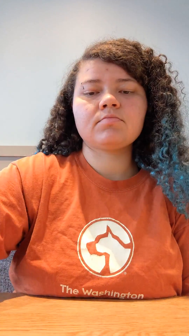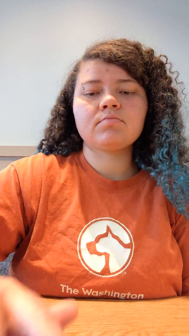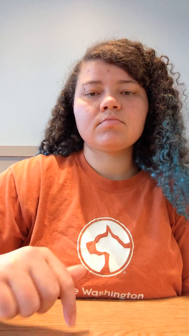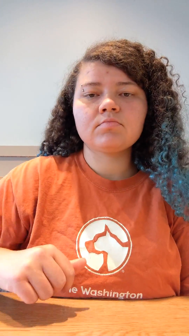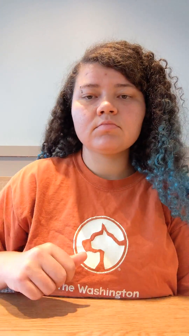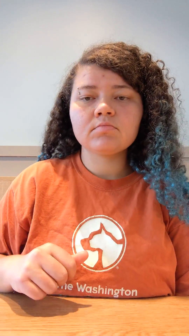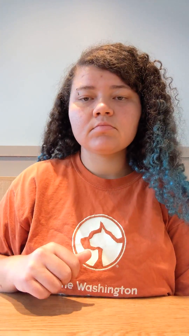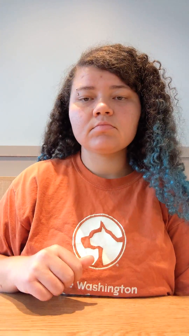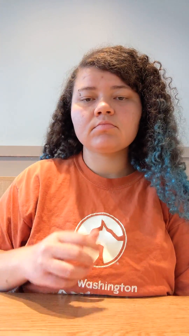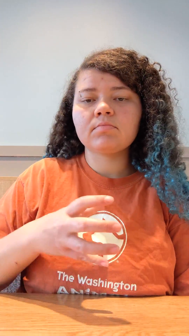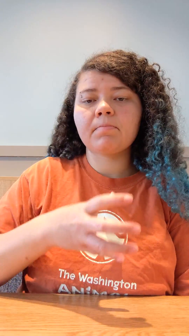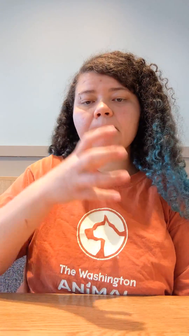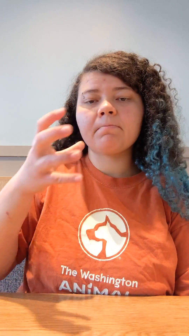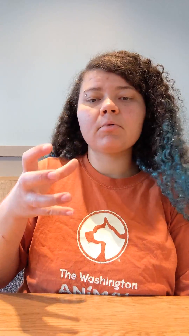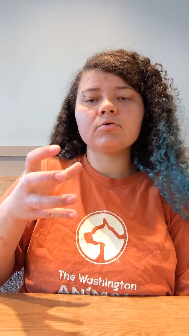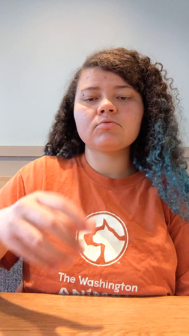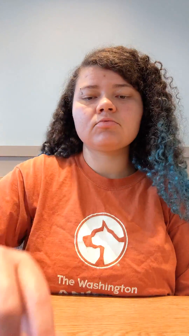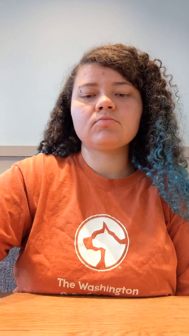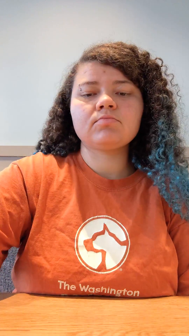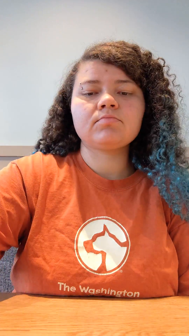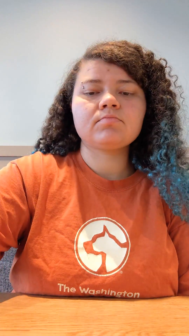much